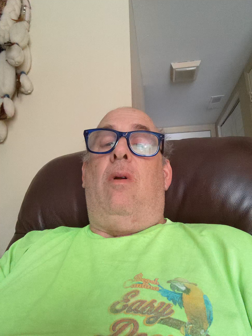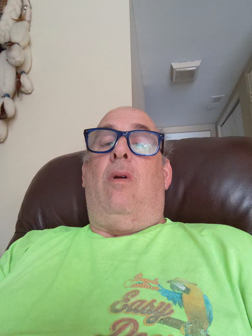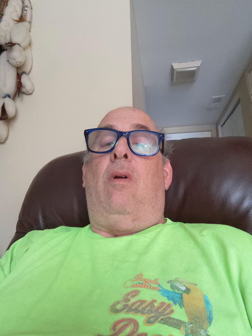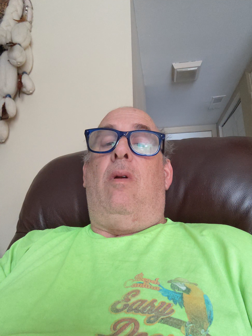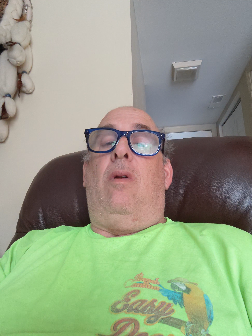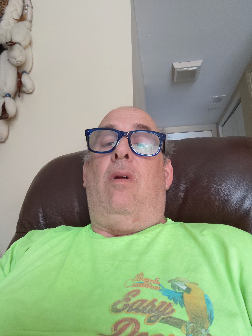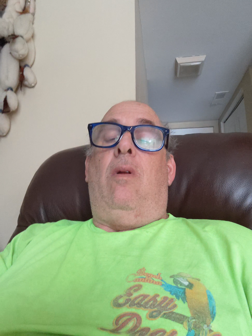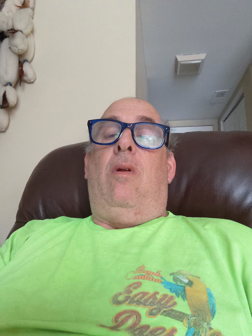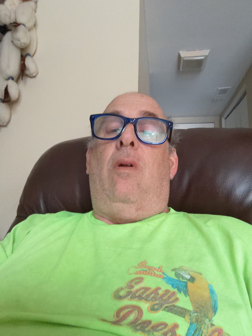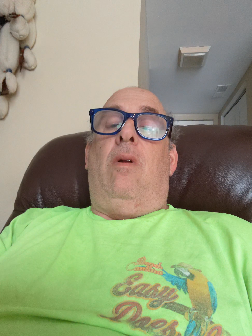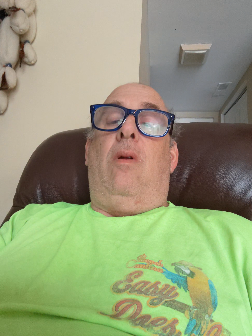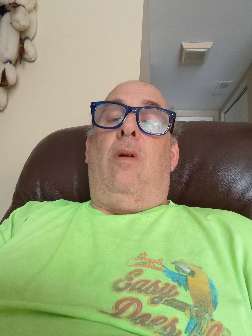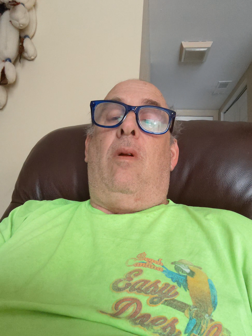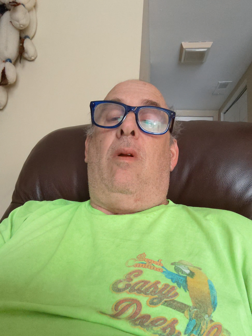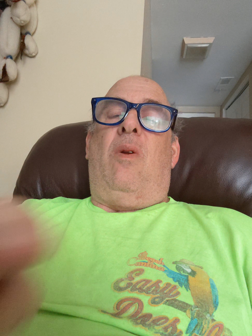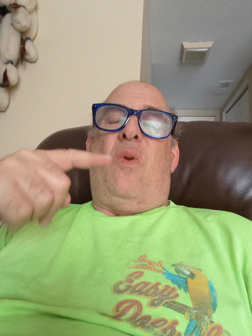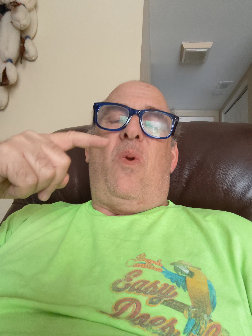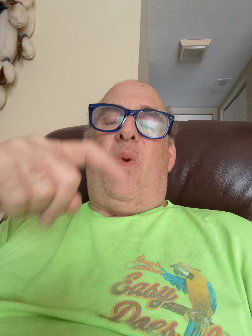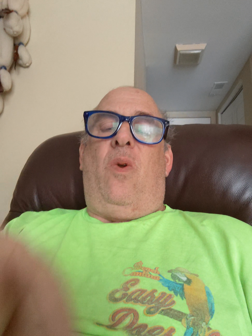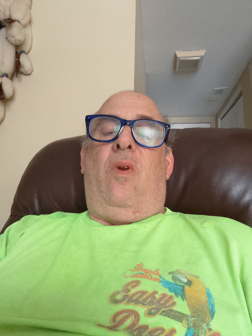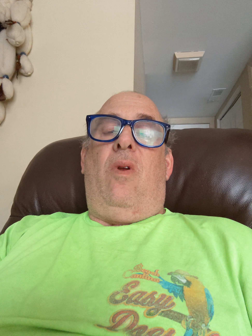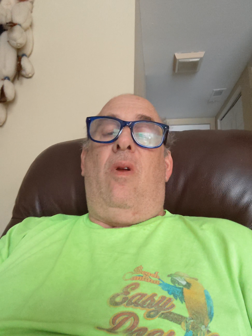owie